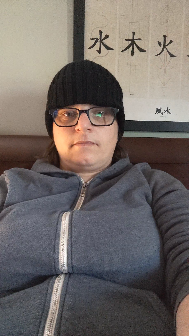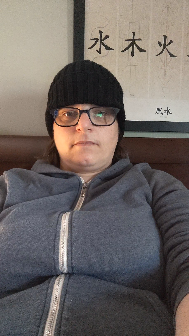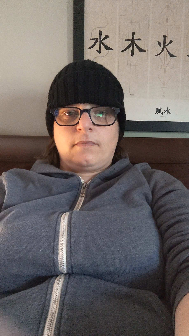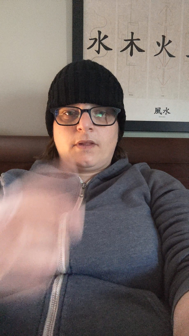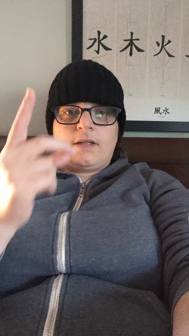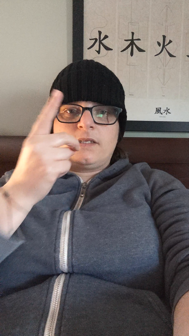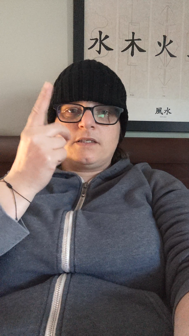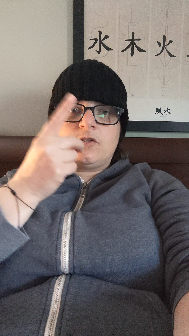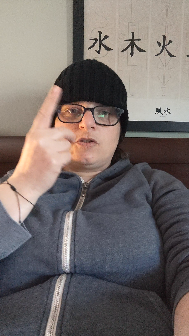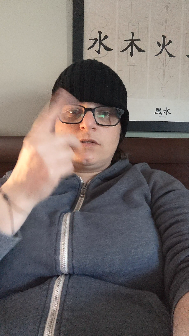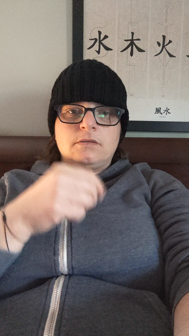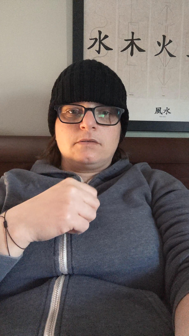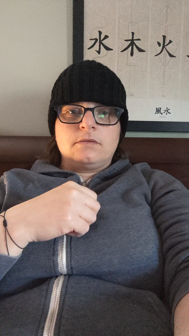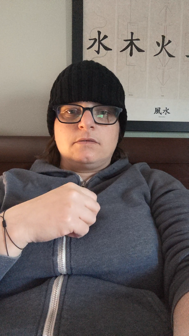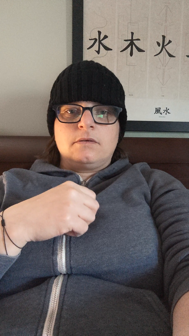dinner